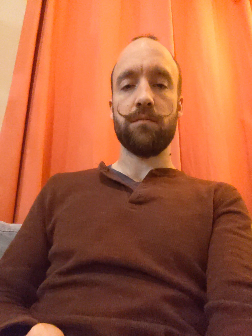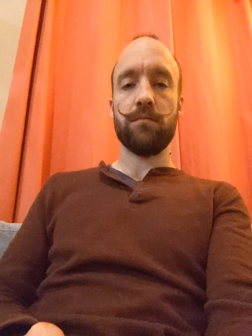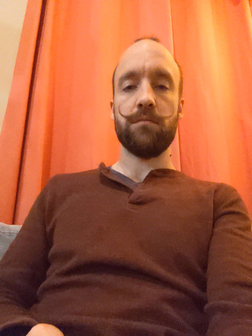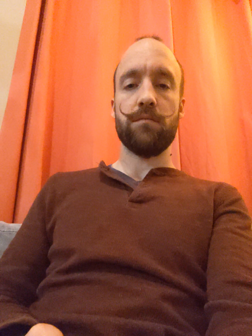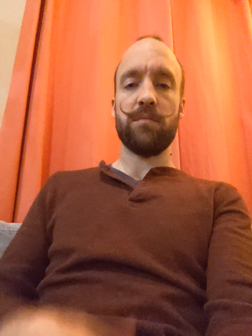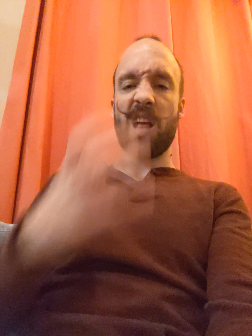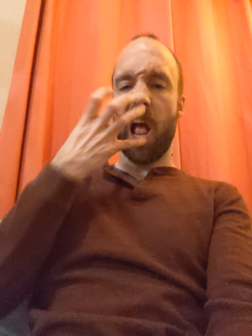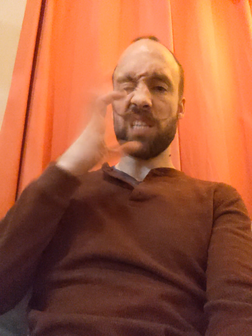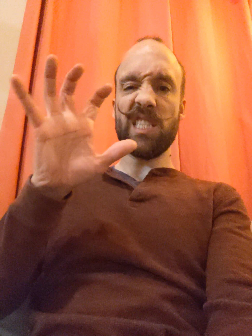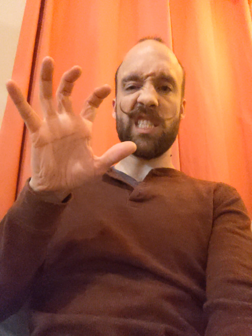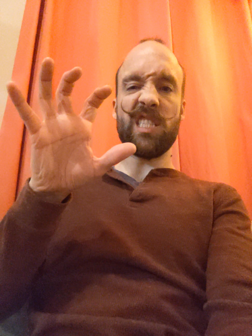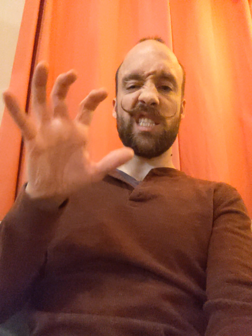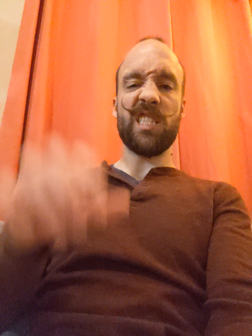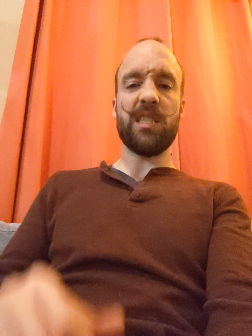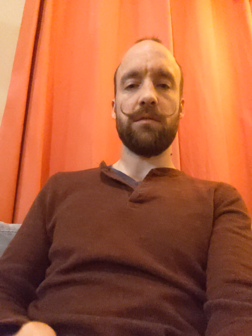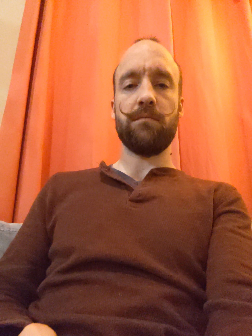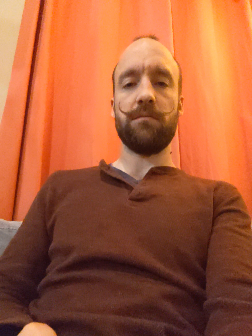hot